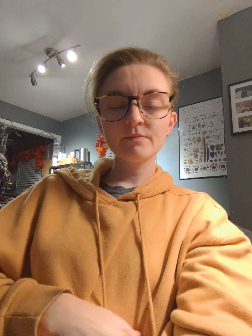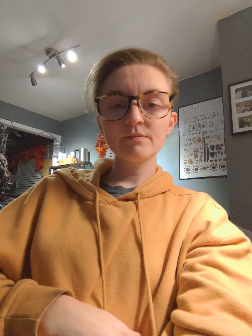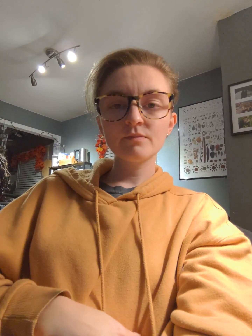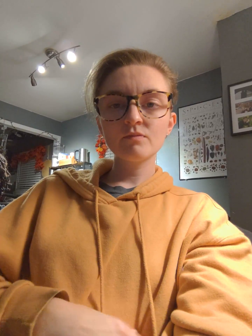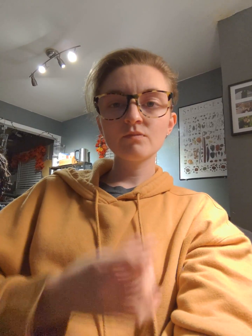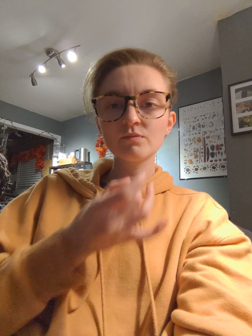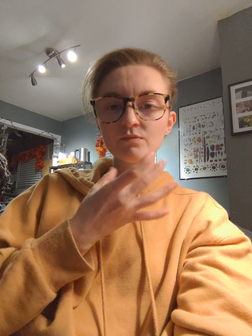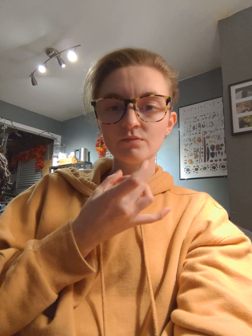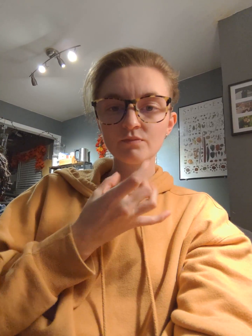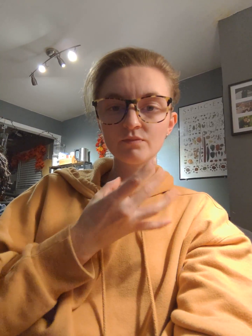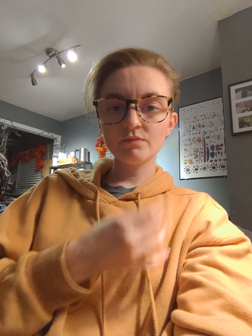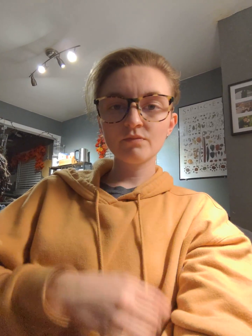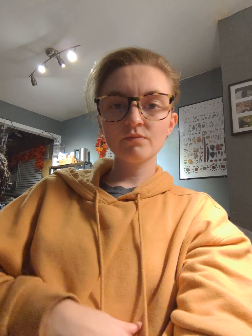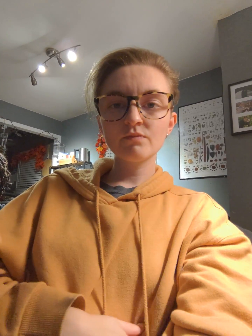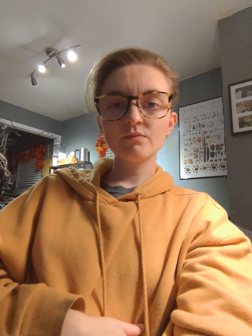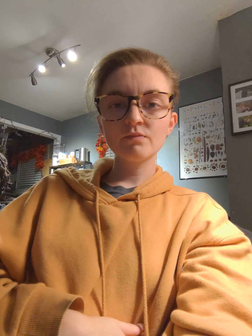light bulb